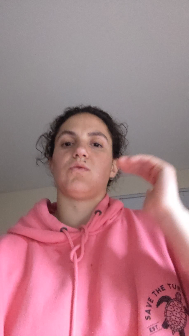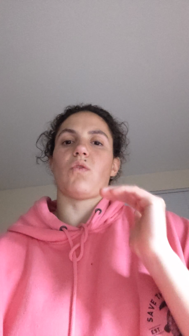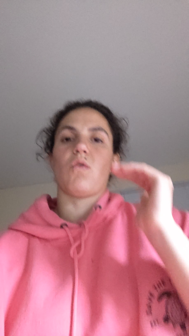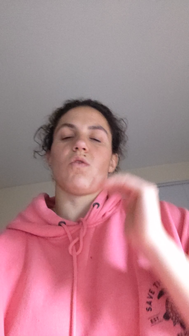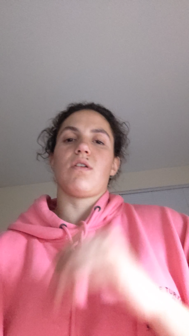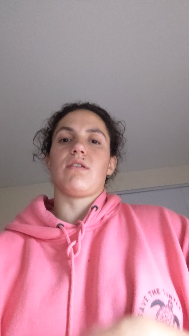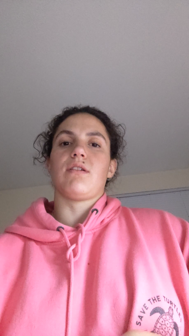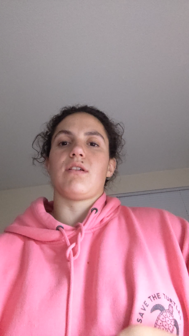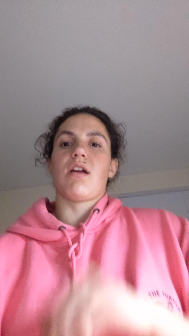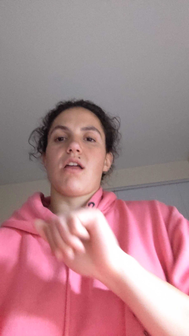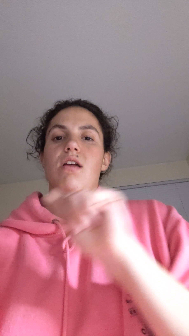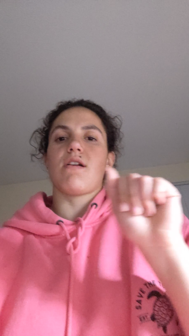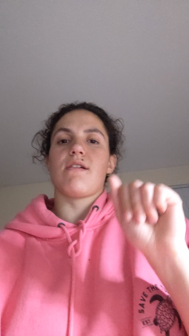a